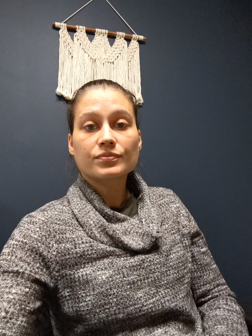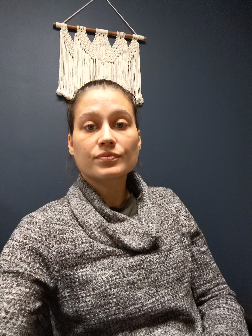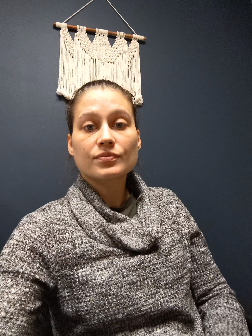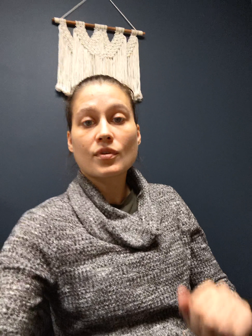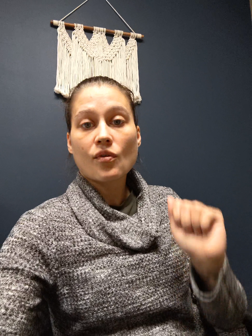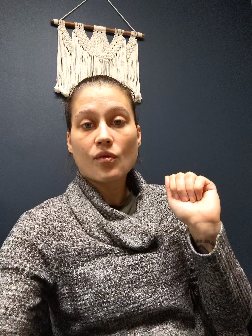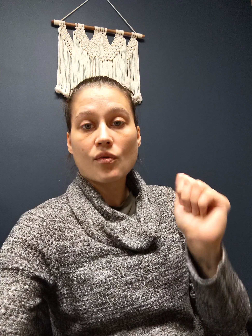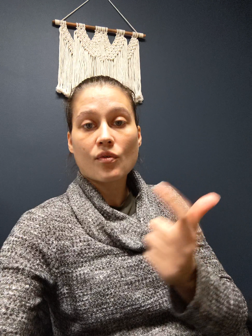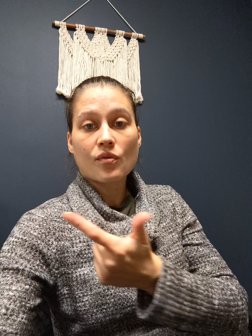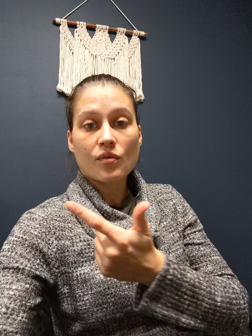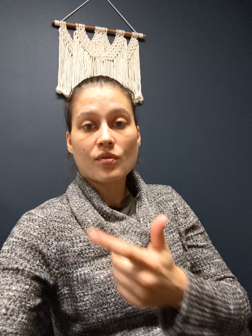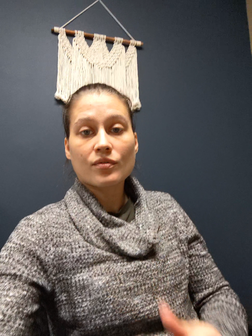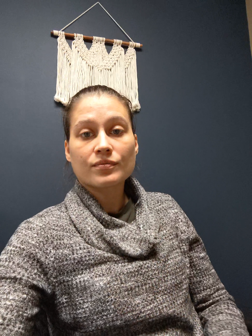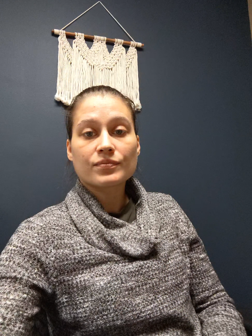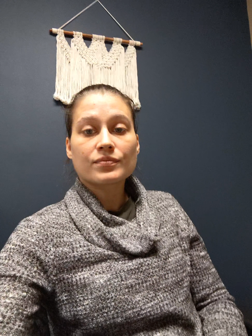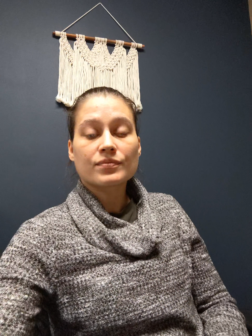all